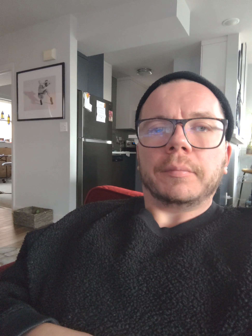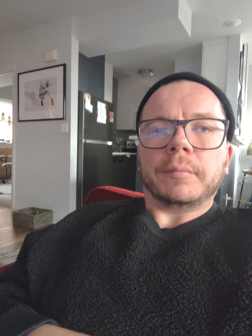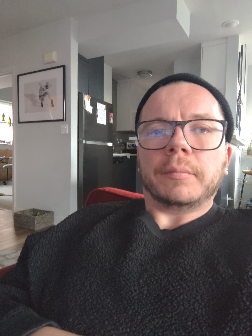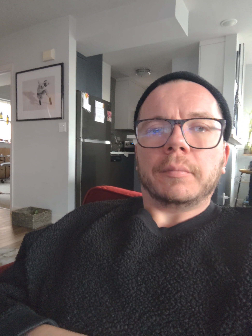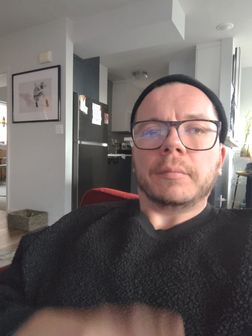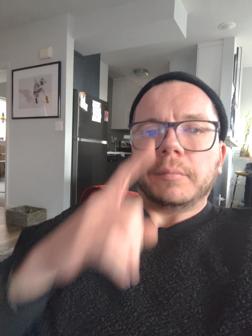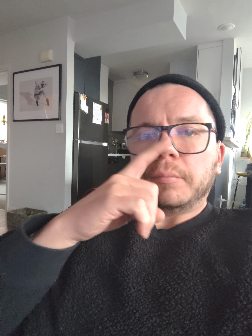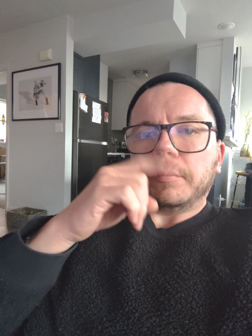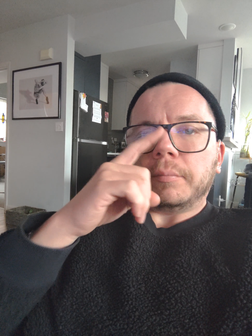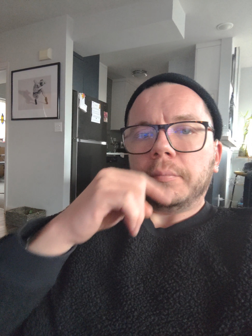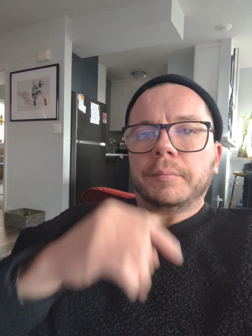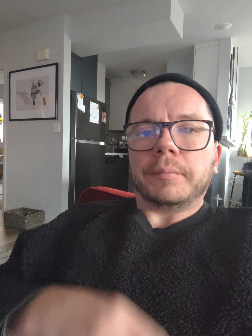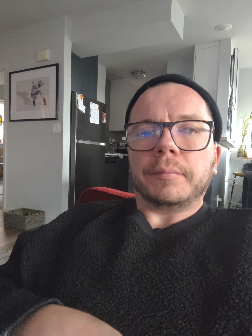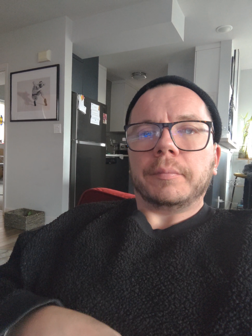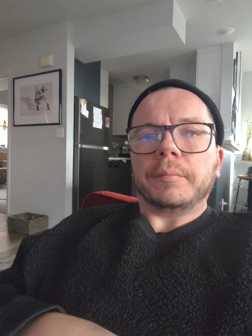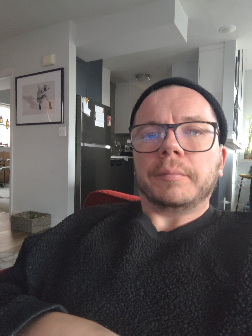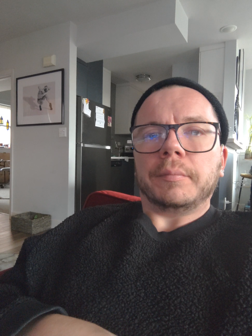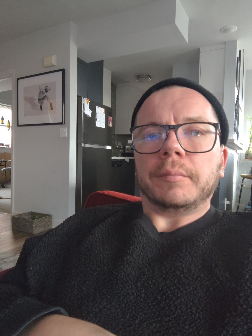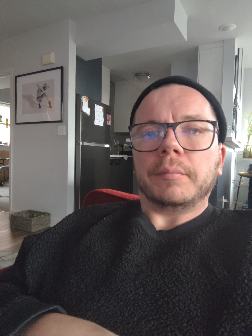mouse